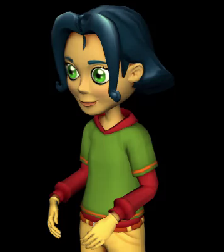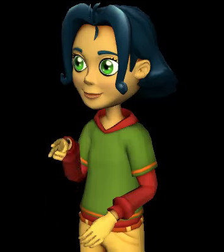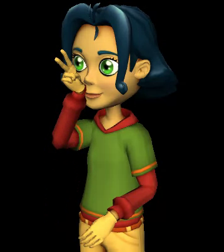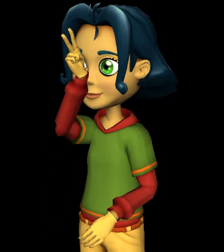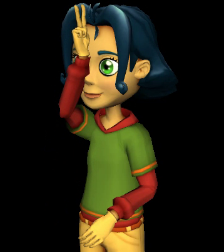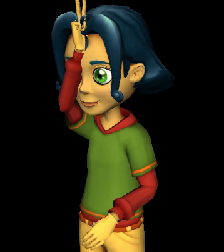غبي